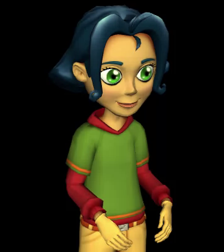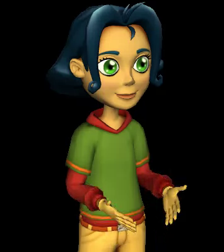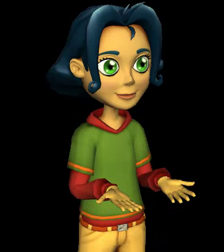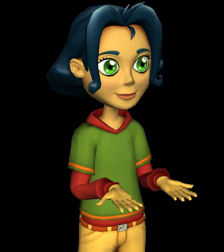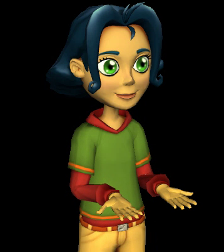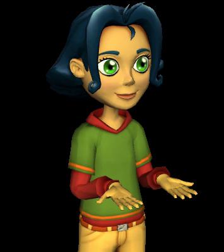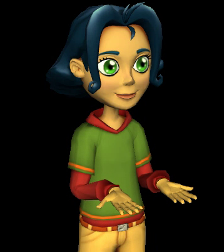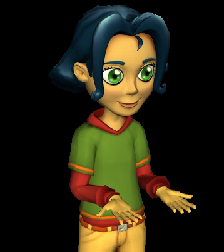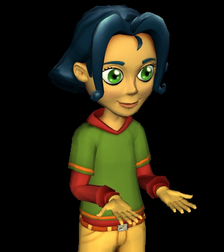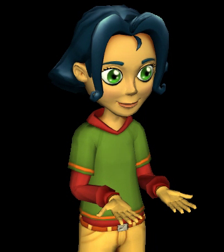اليوم